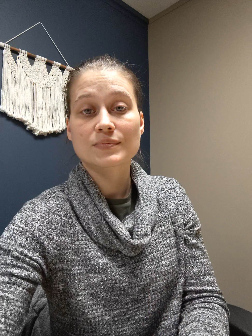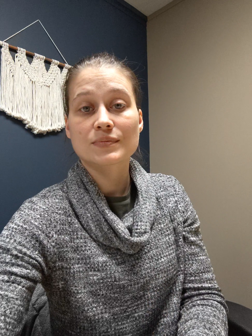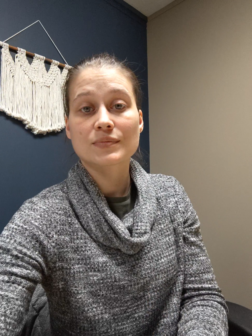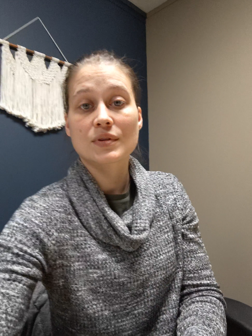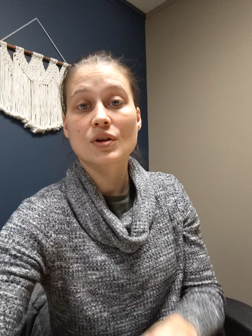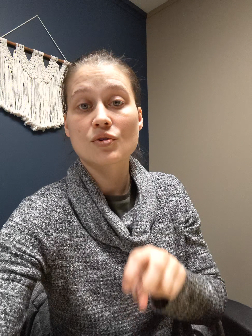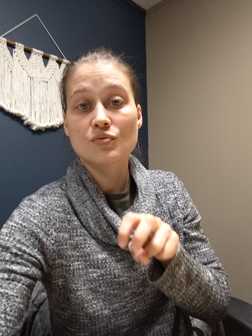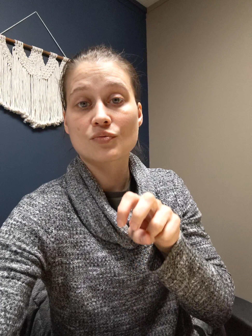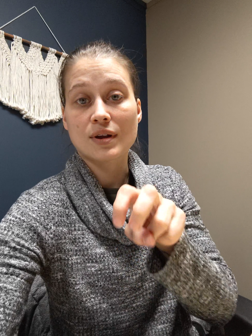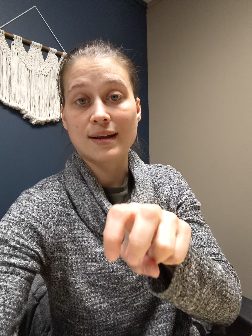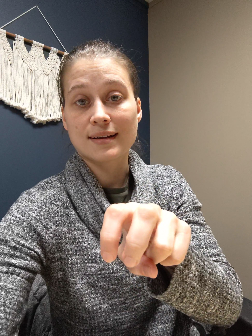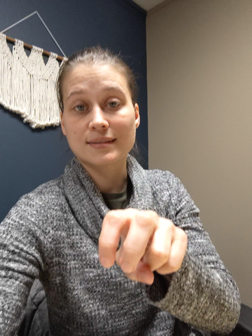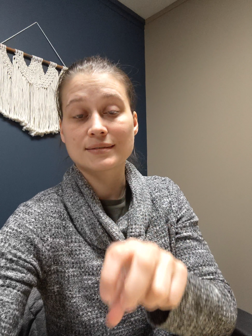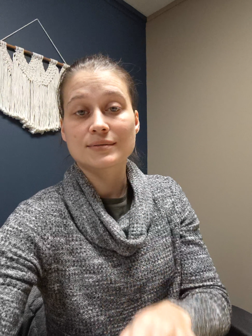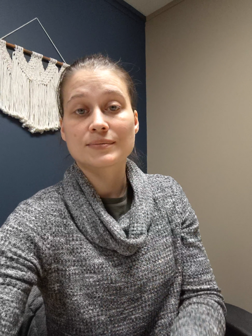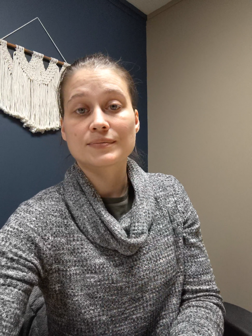ride